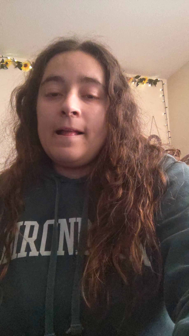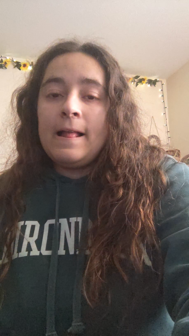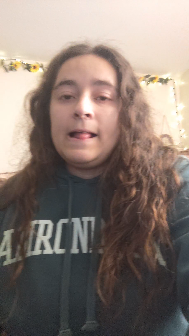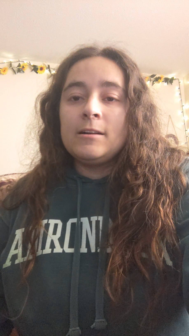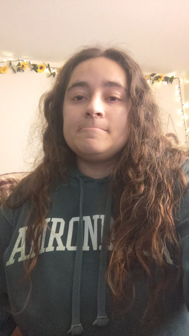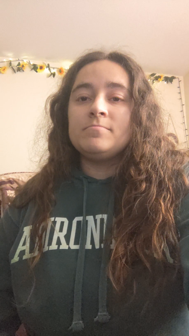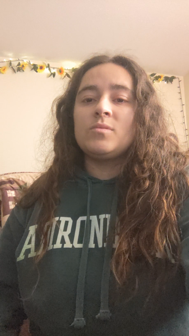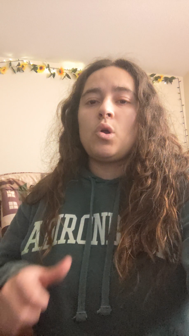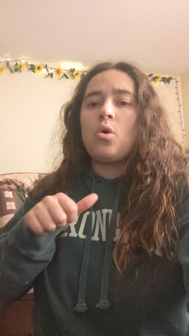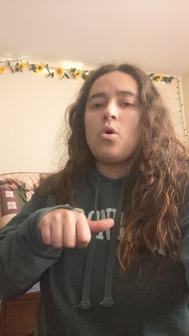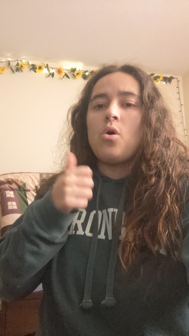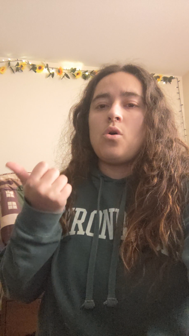other